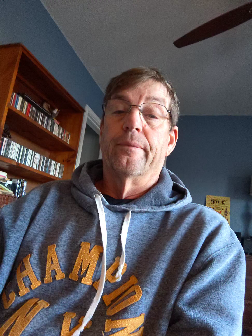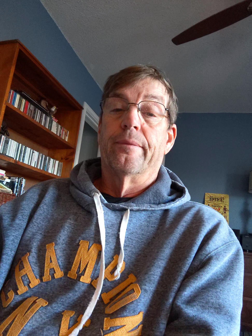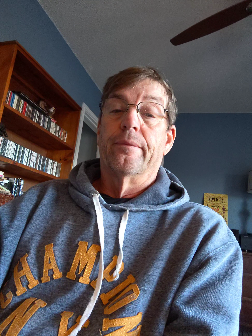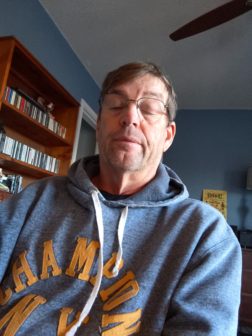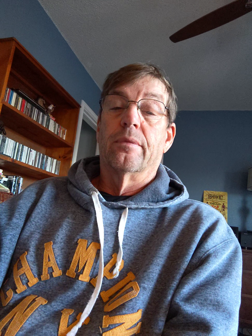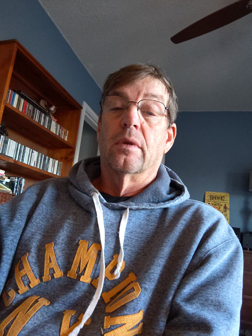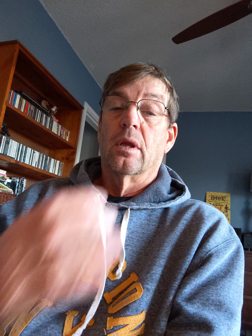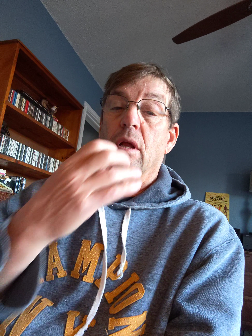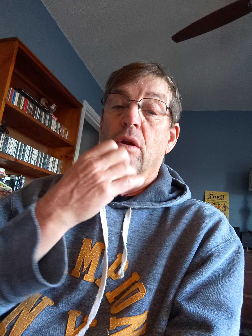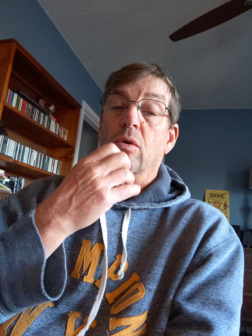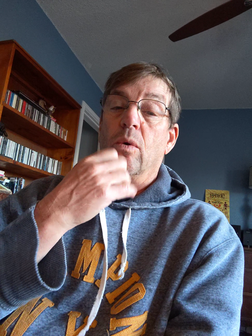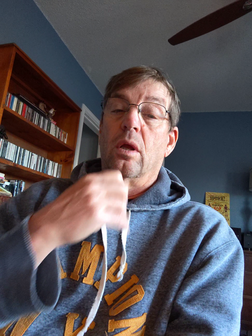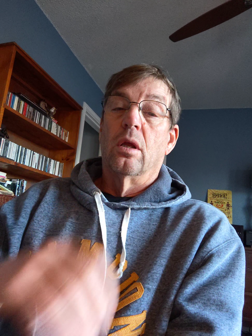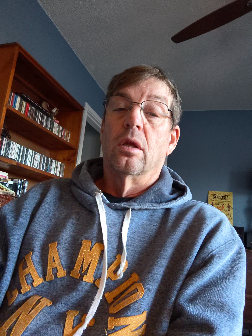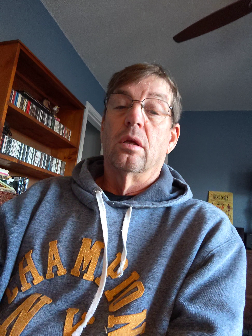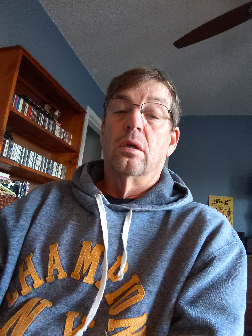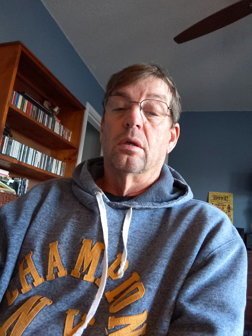underwear